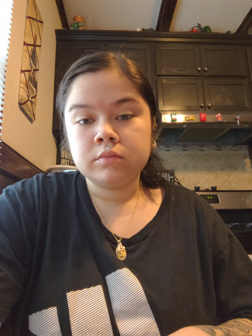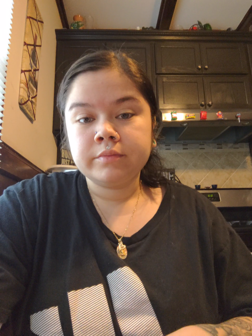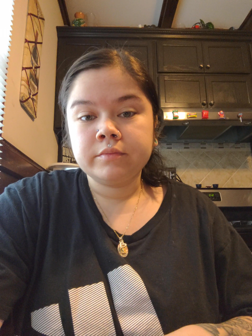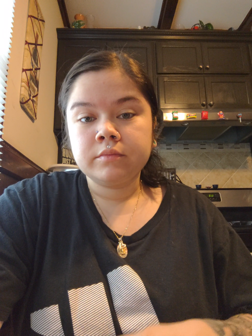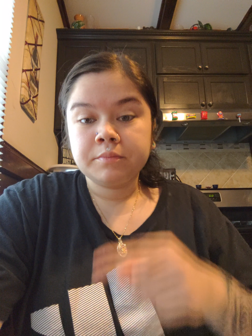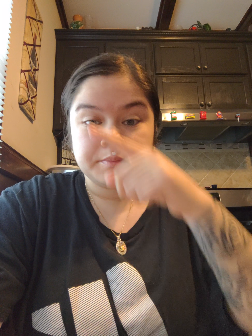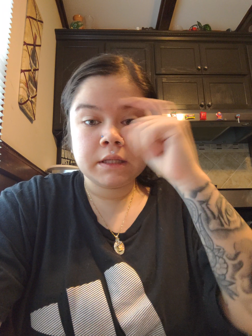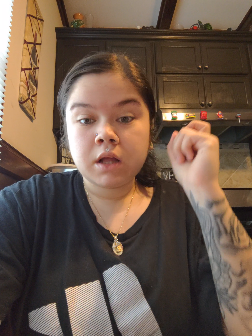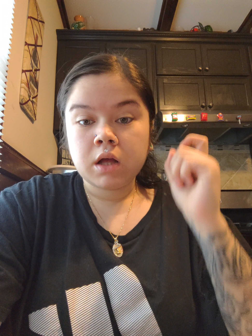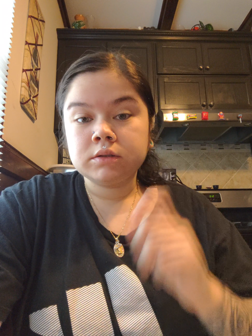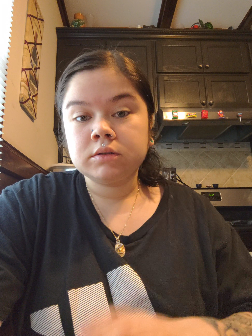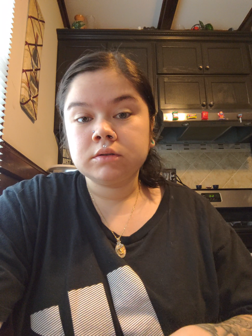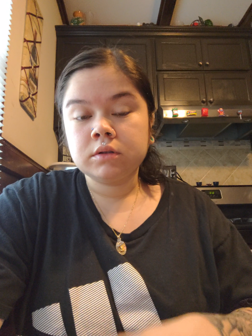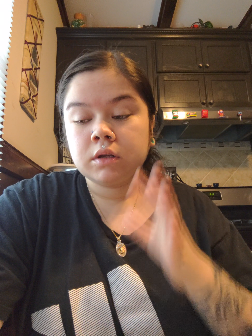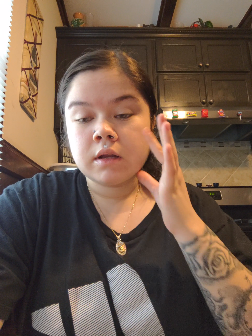because